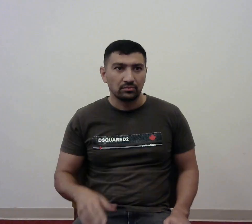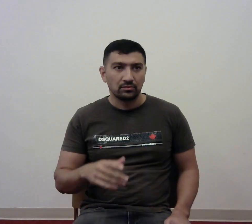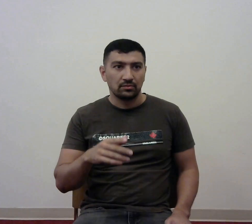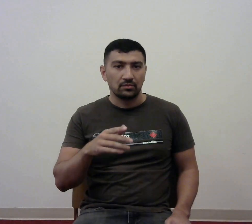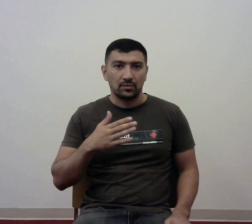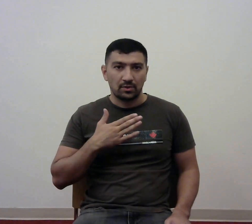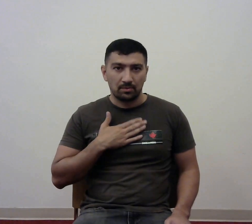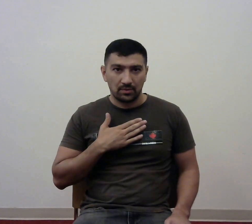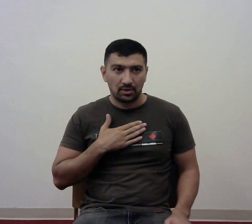biz